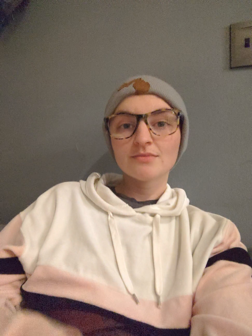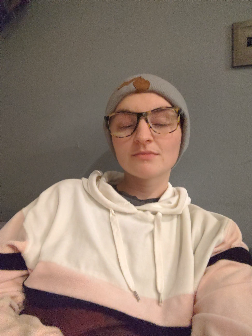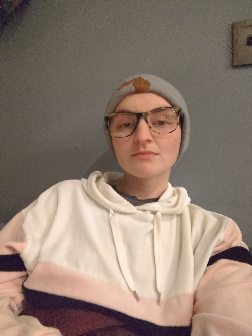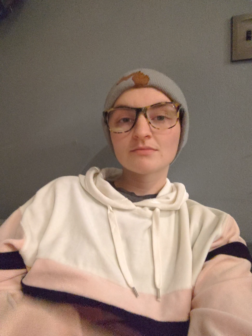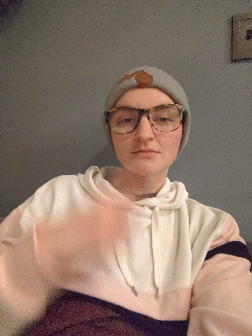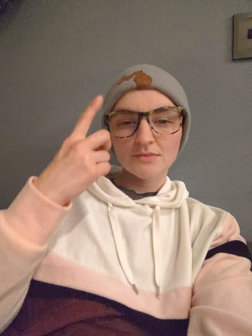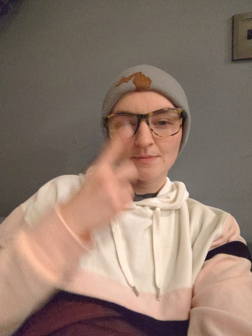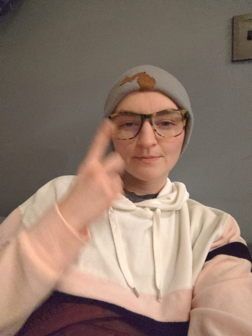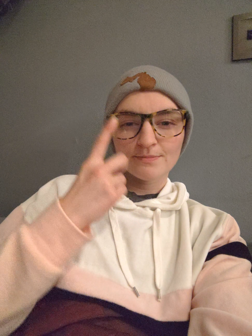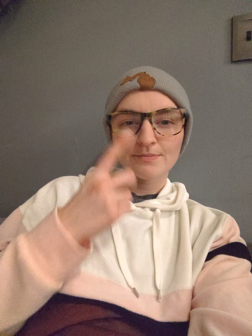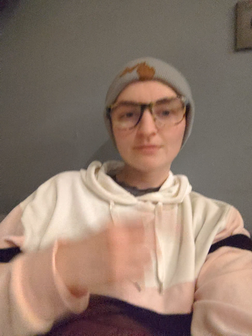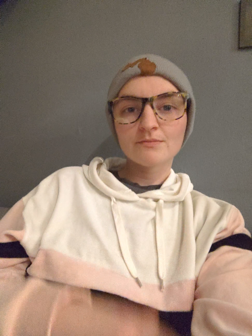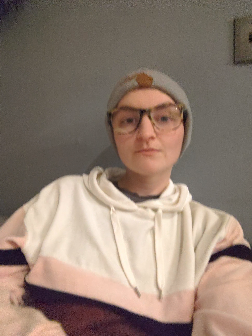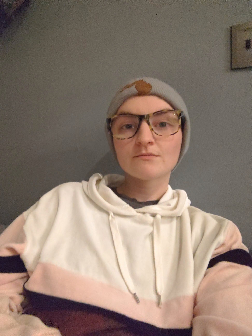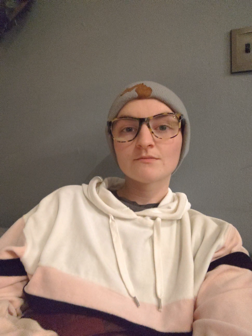think